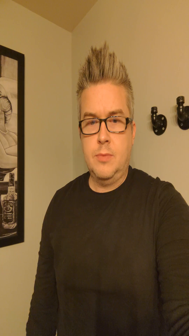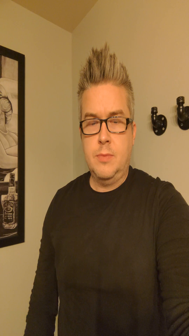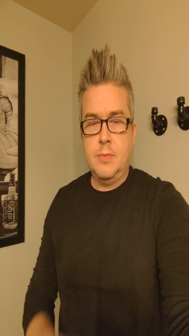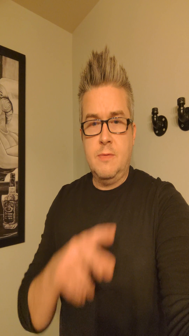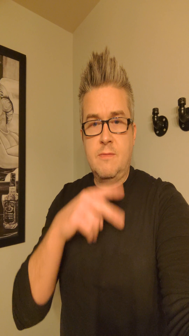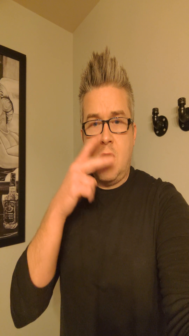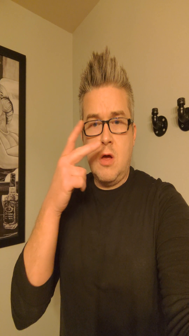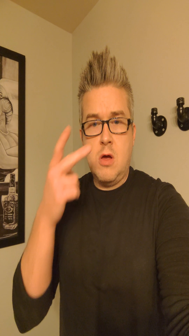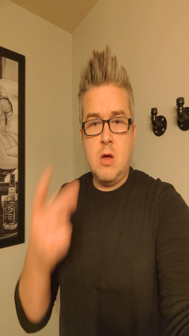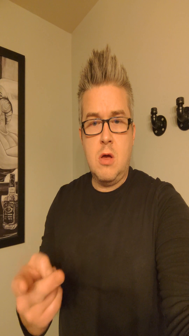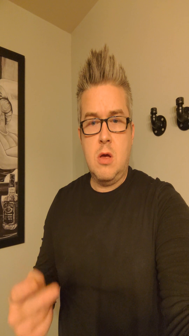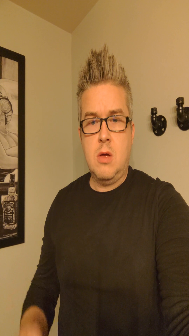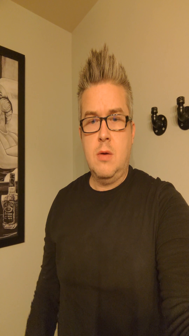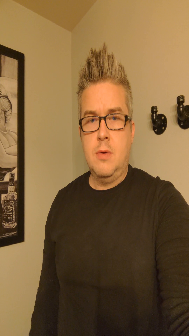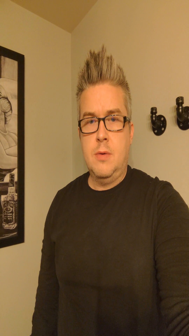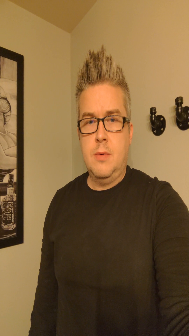fall